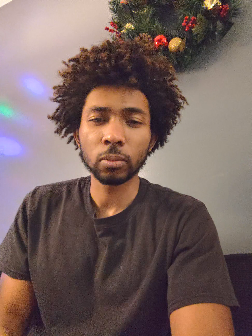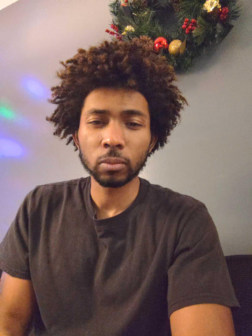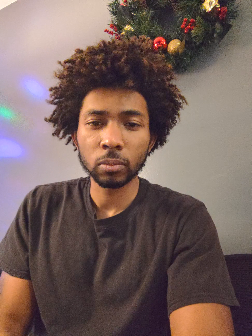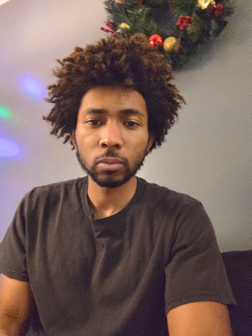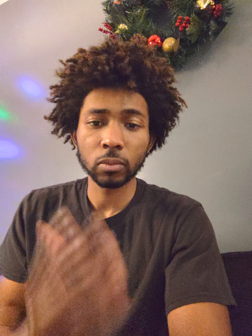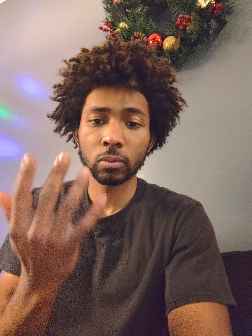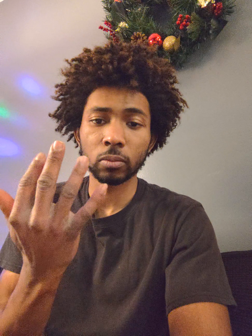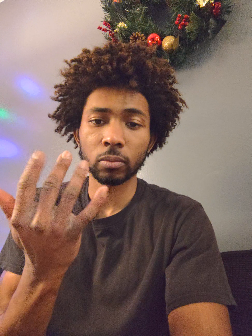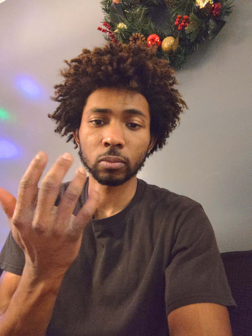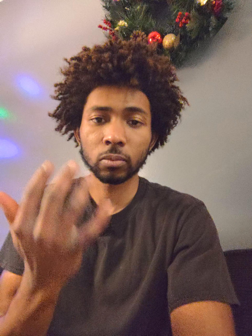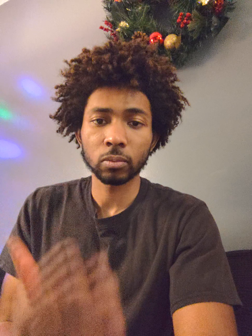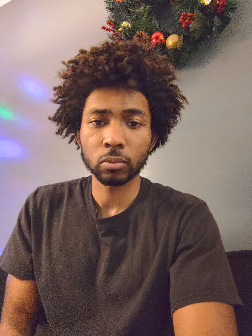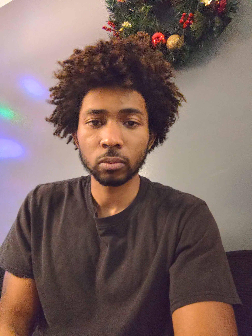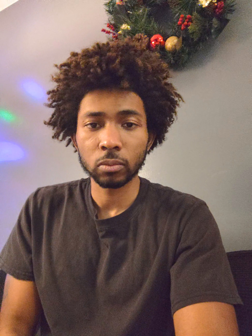finger